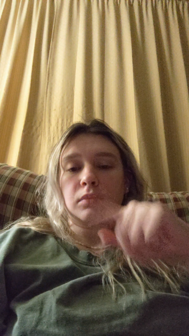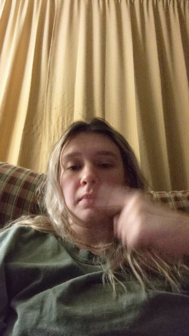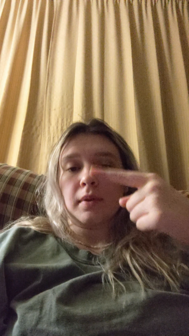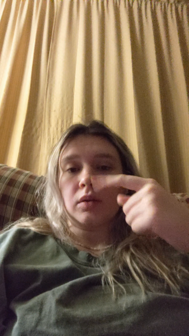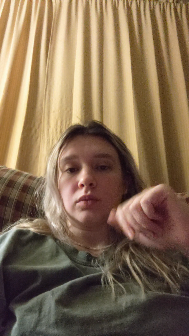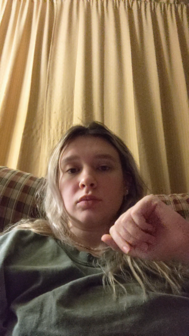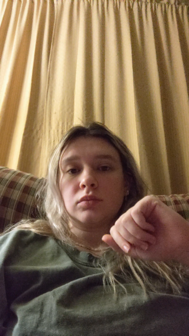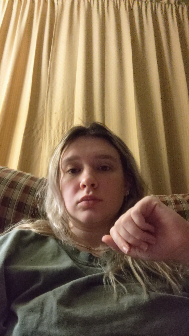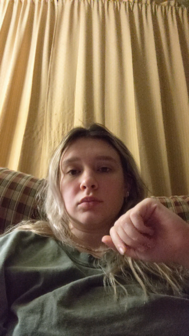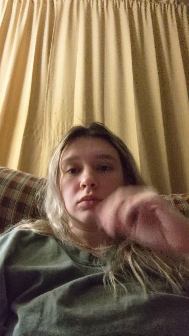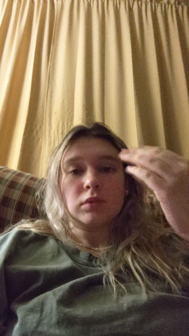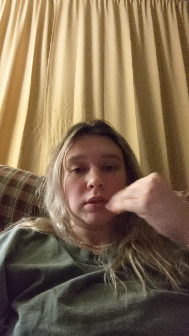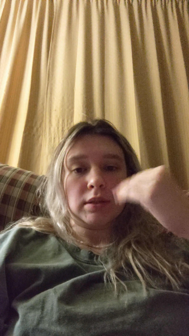eat